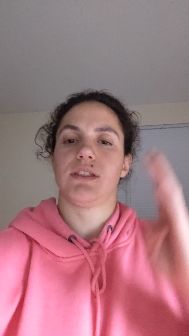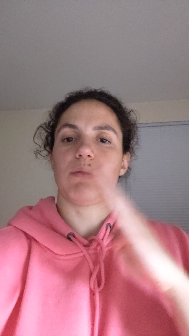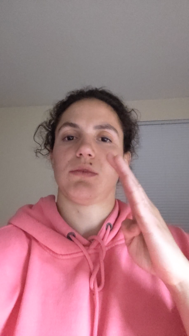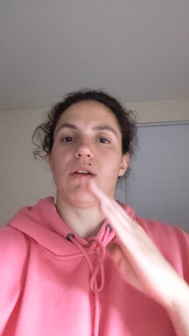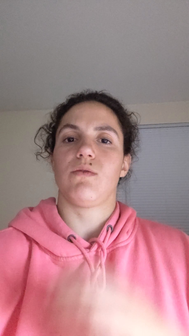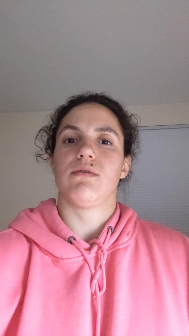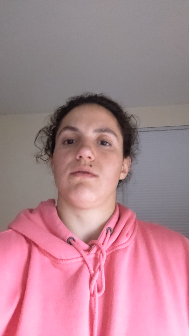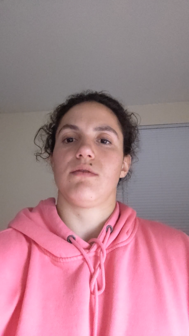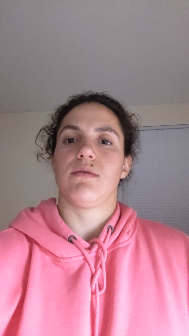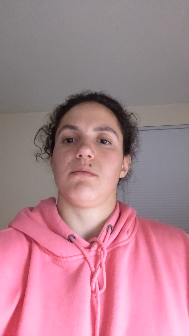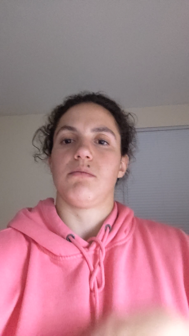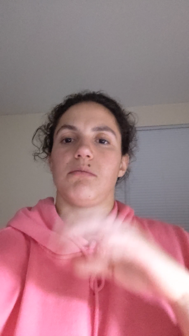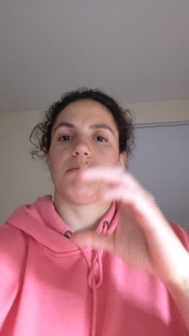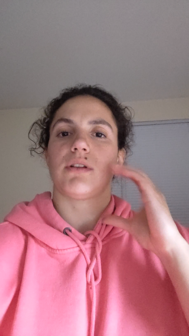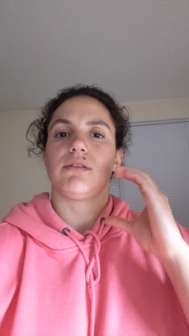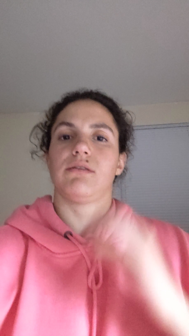bus